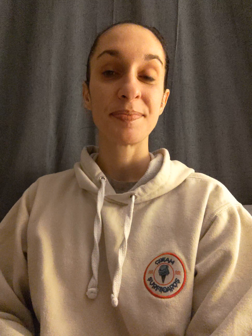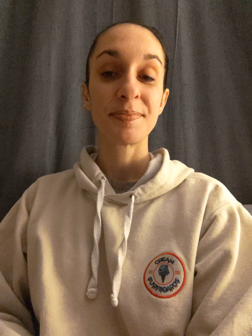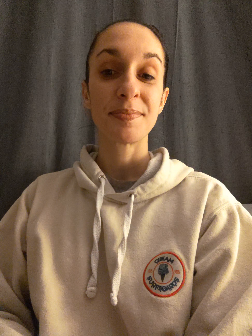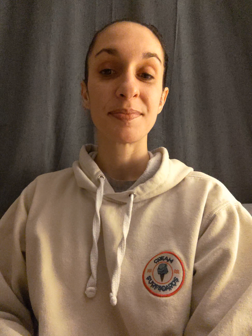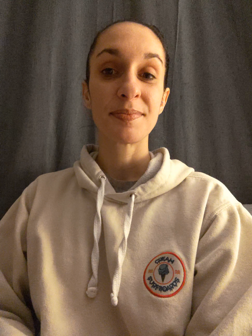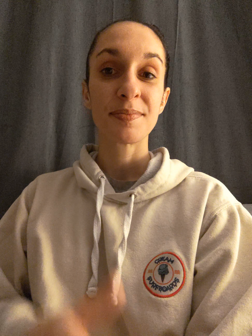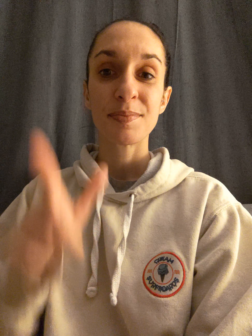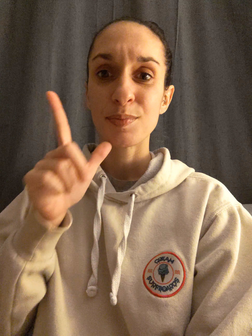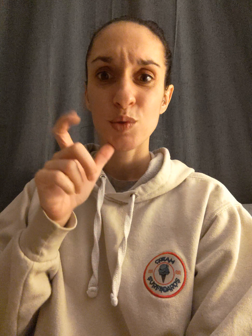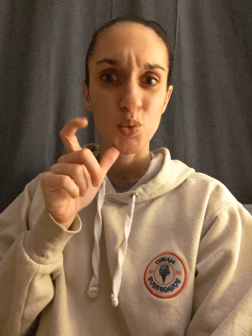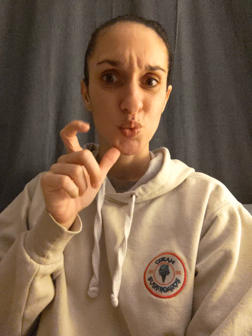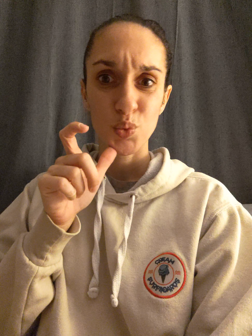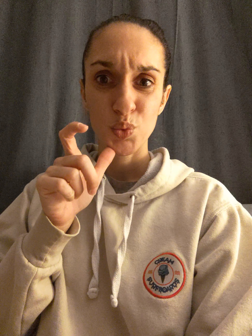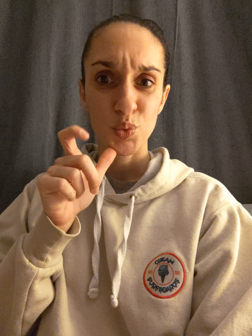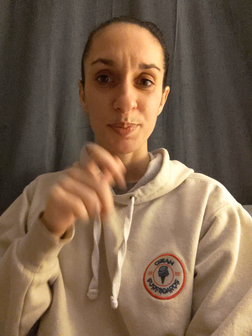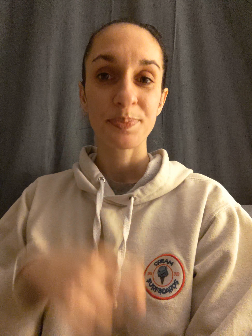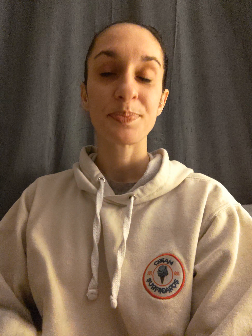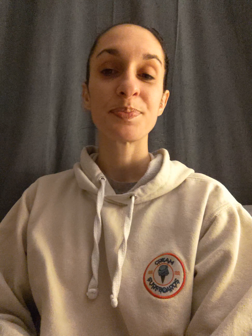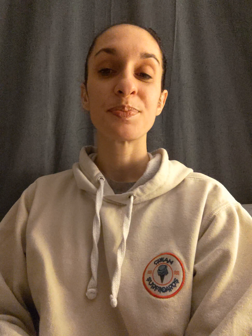who